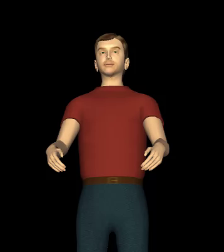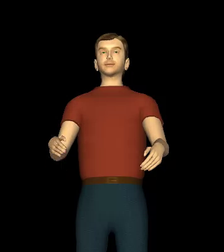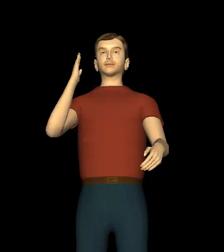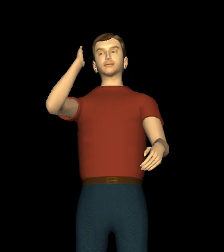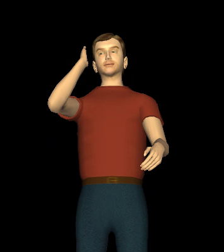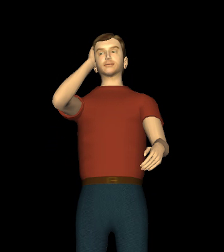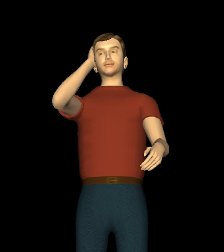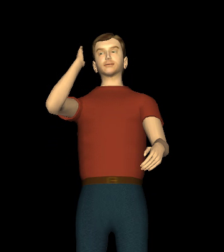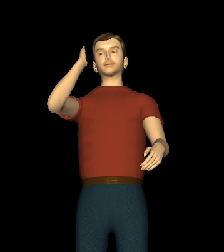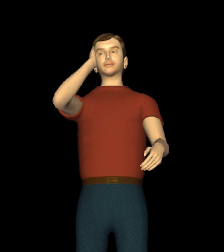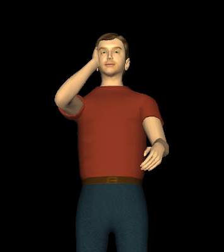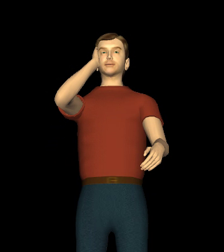أعلم